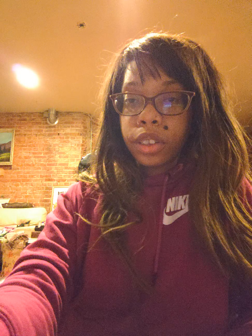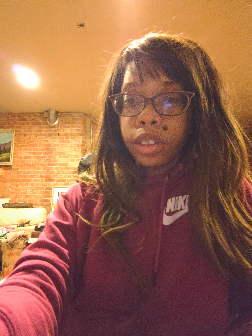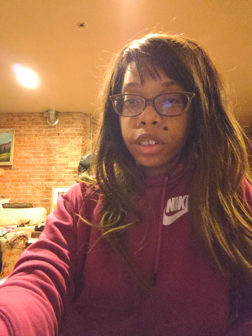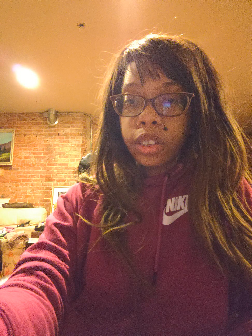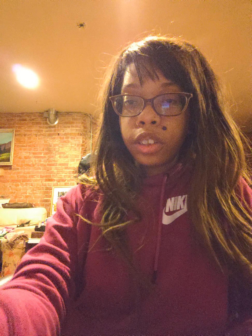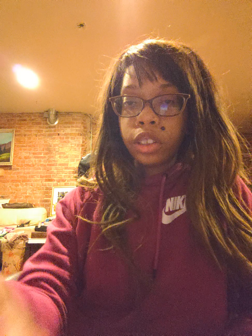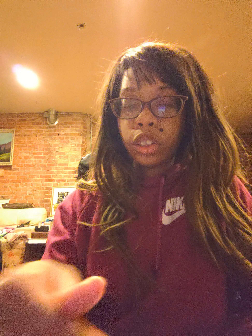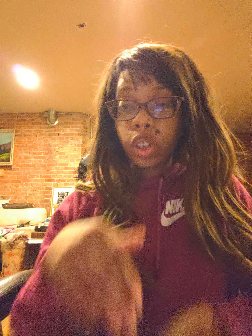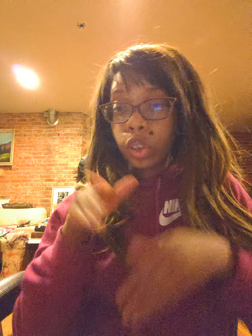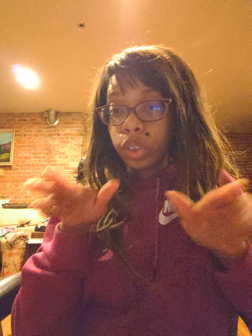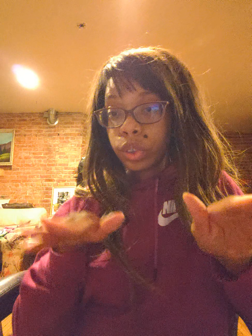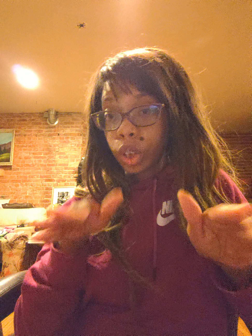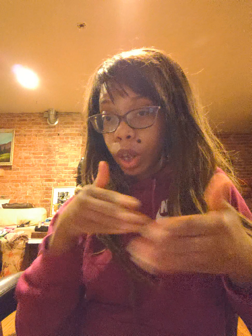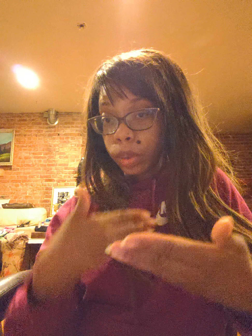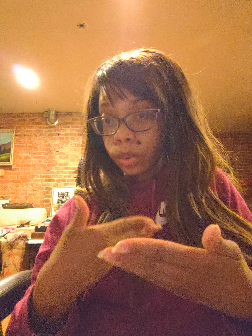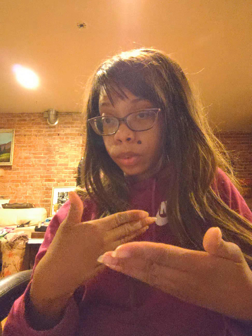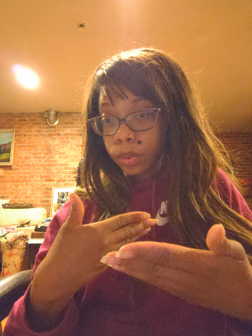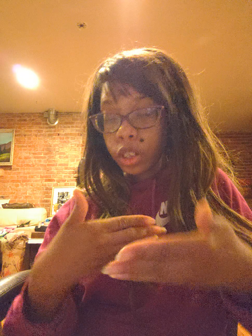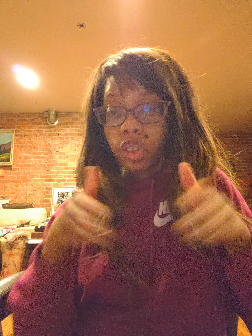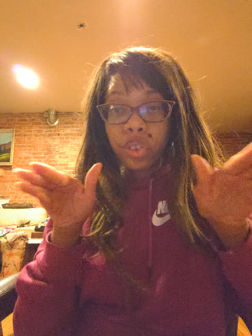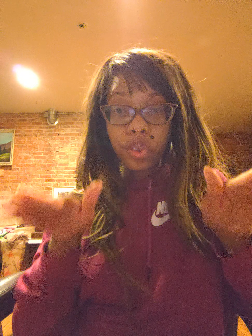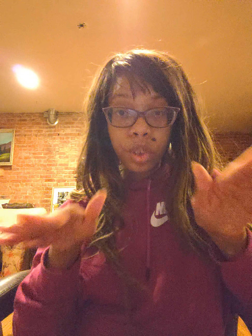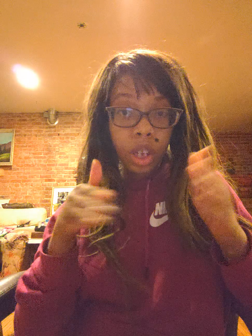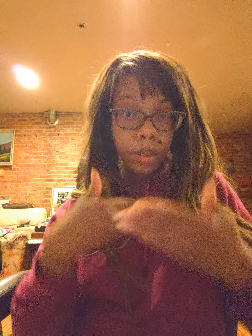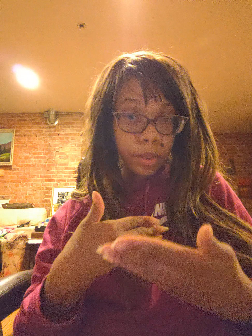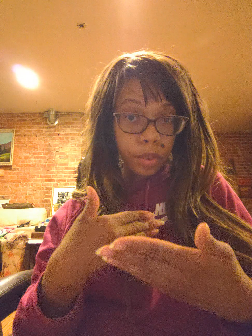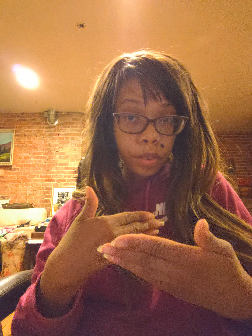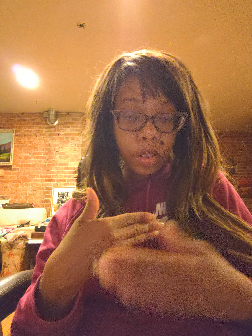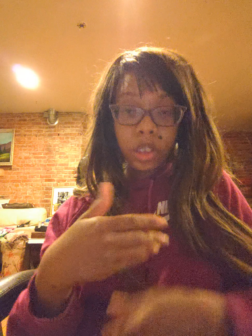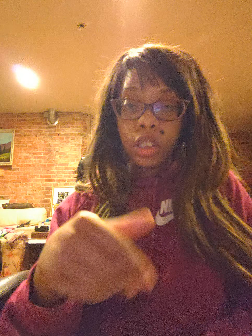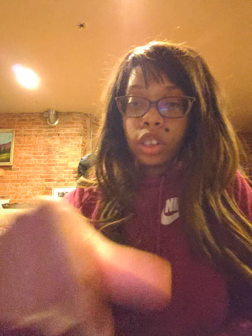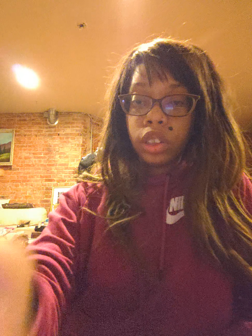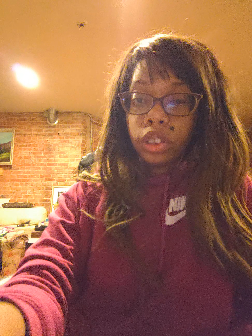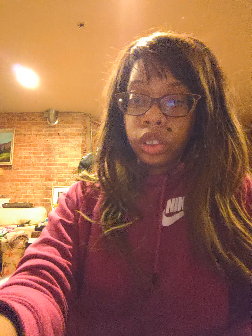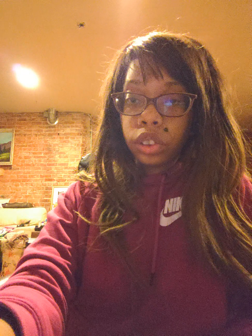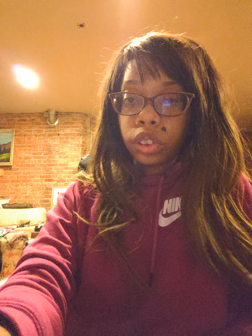room